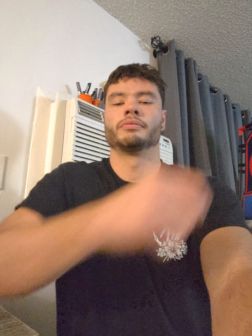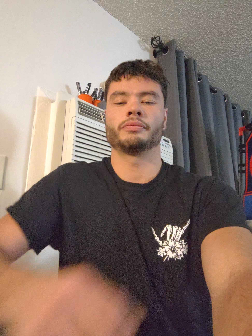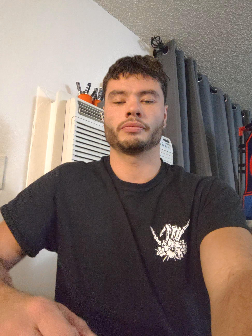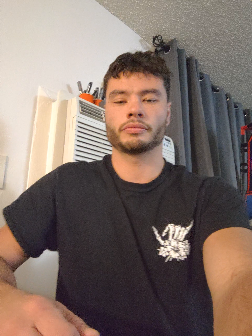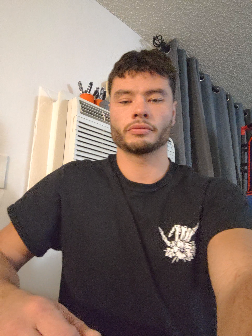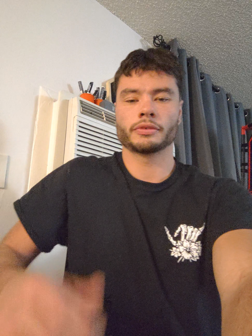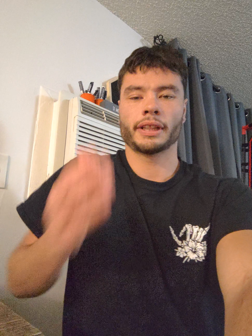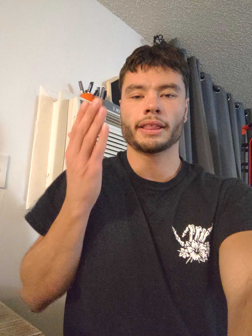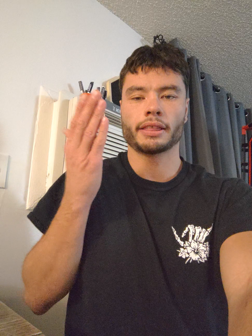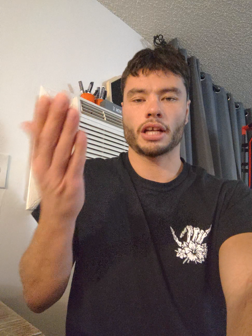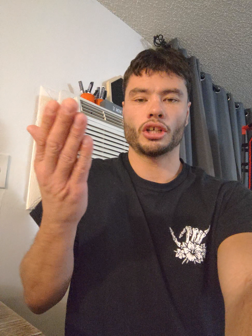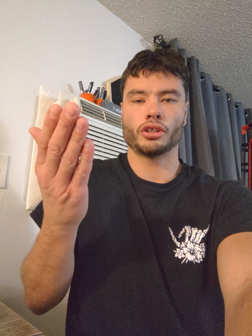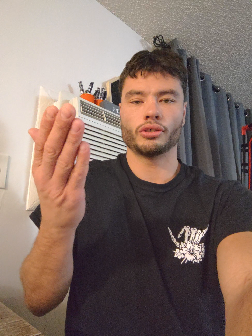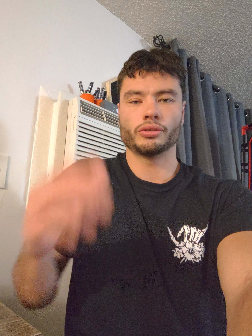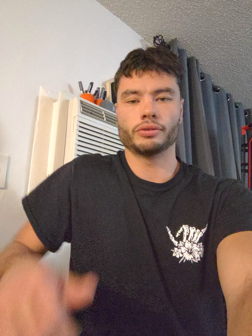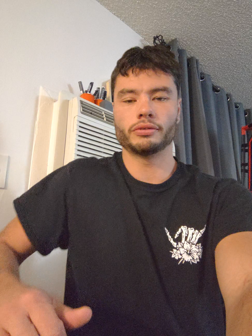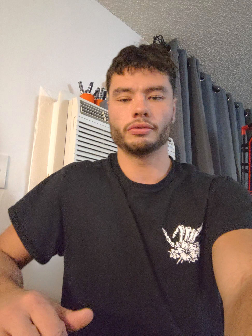there